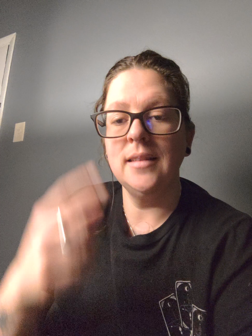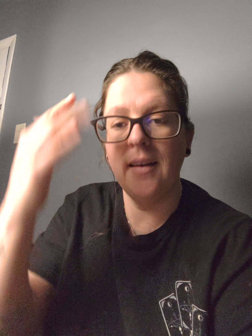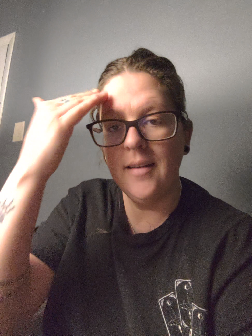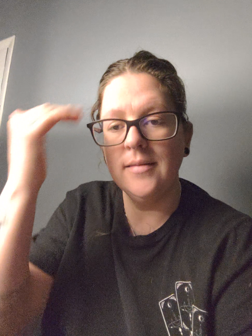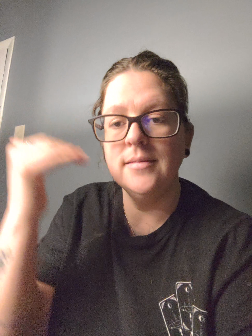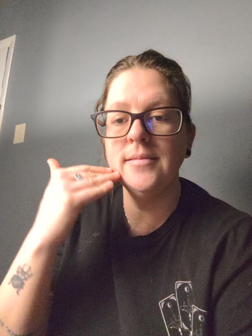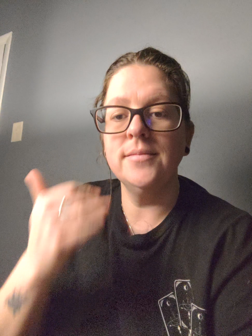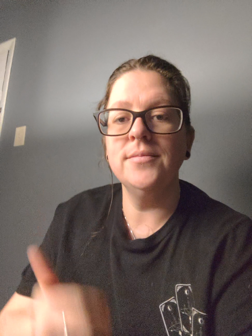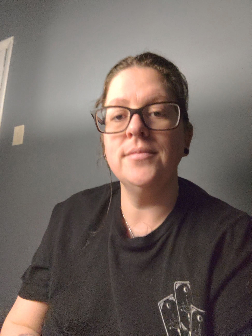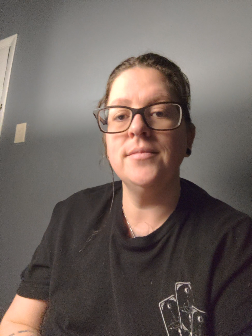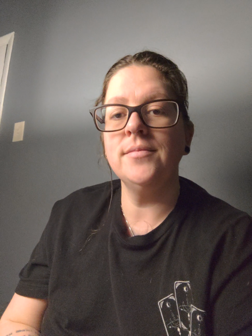head